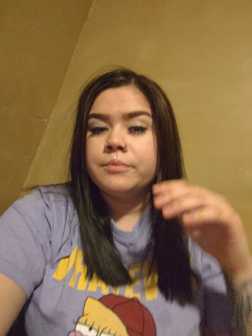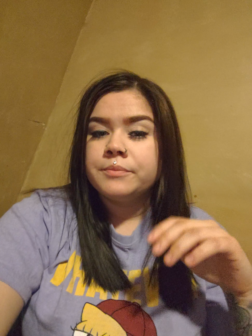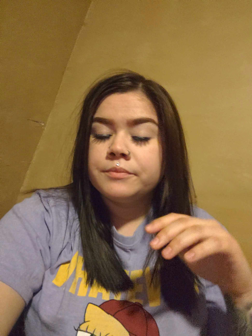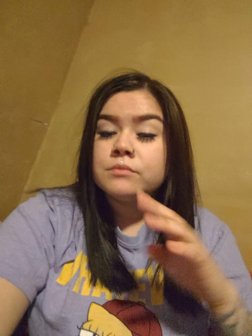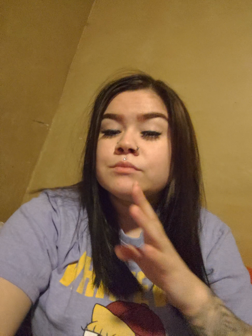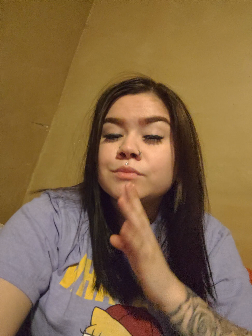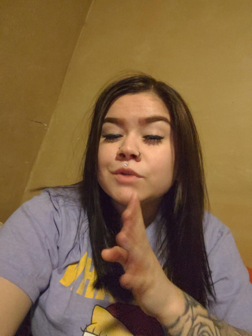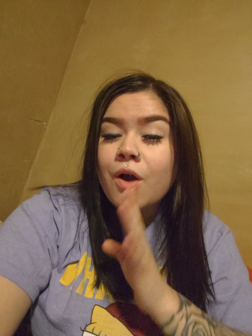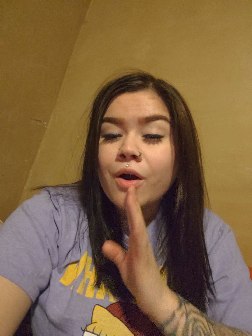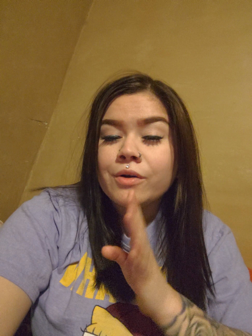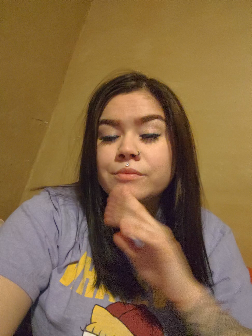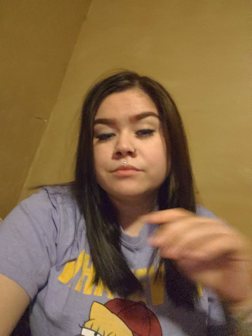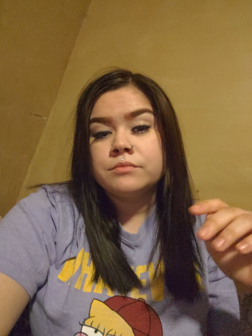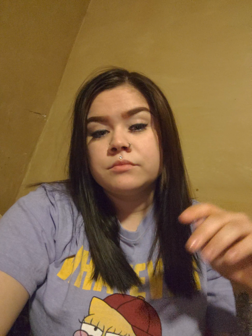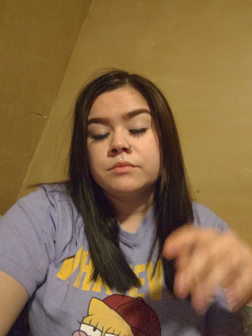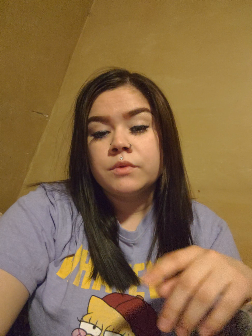talk